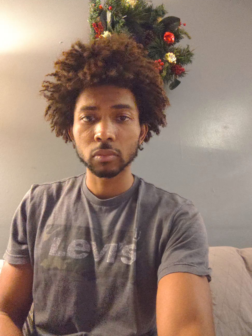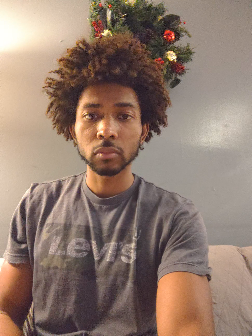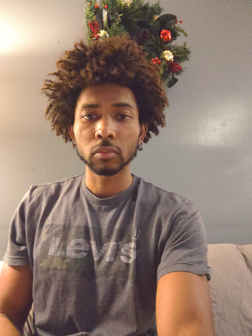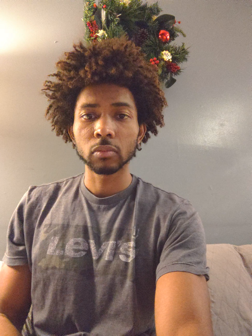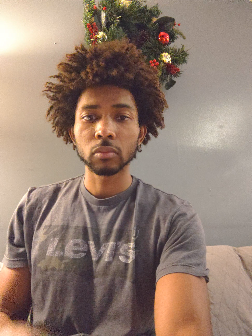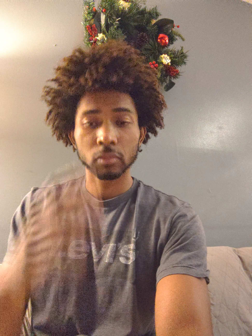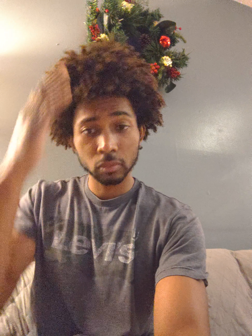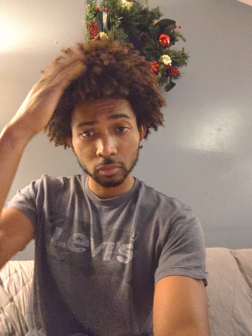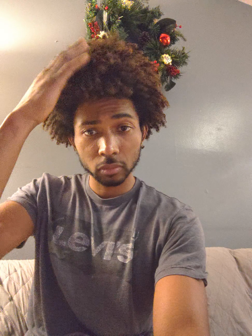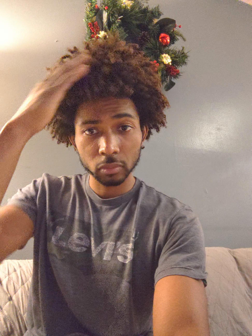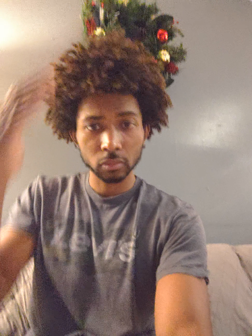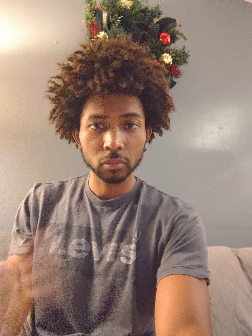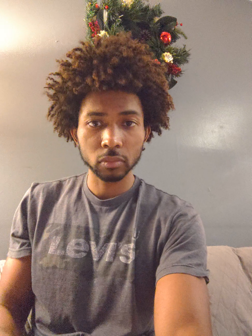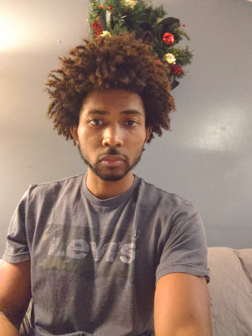hat